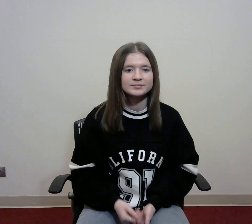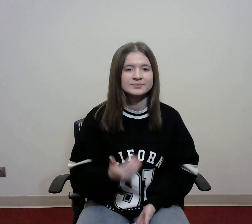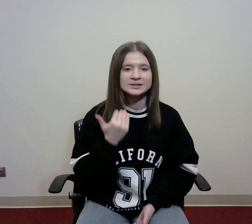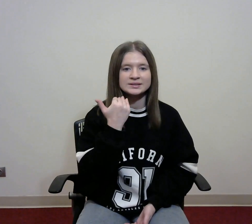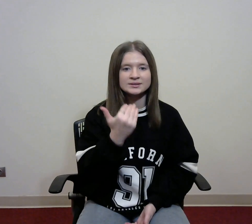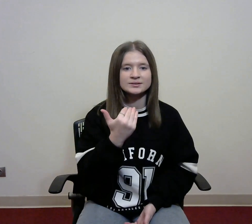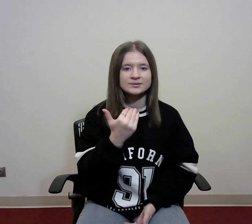siz